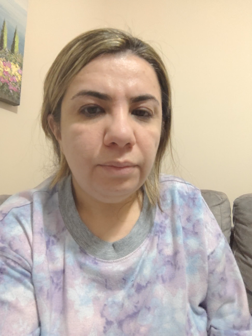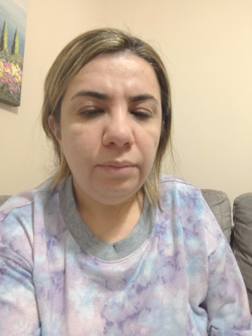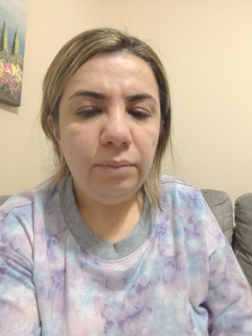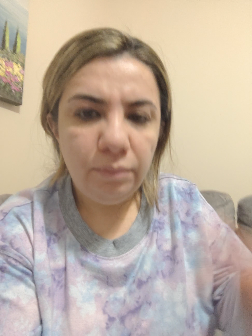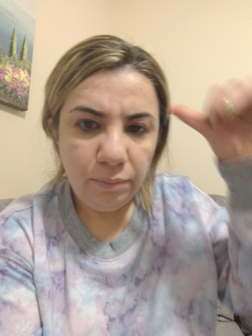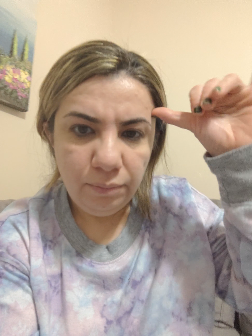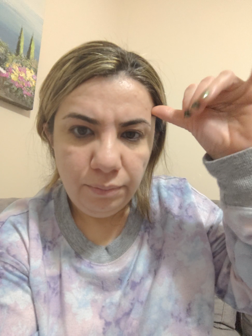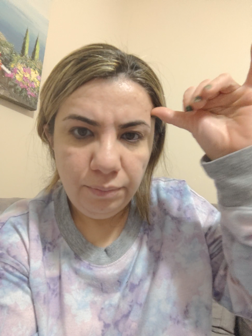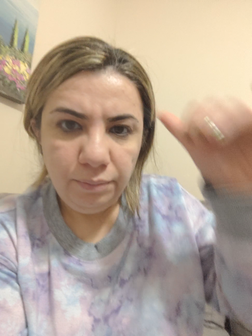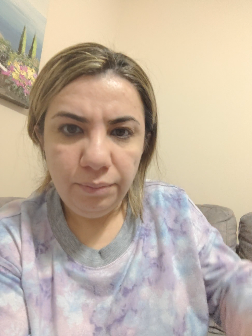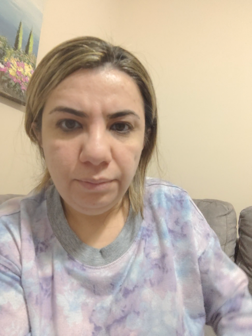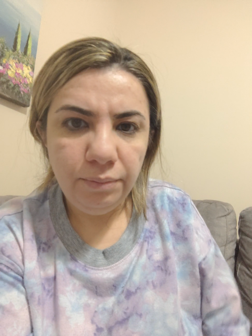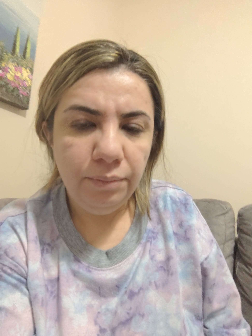cowboy